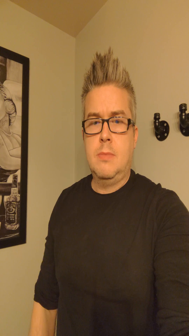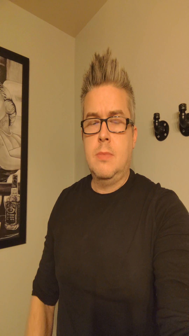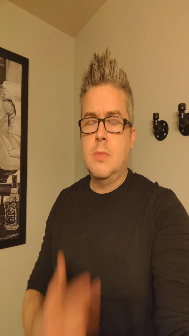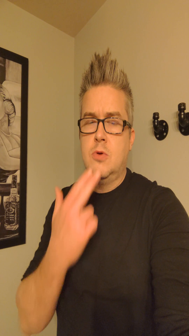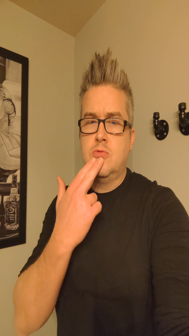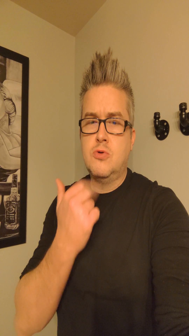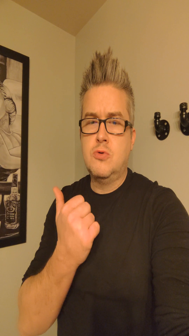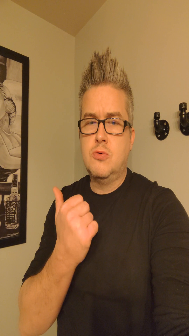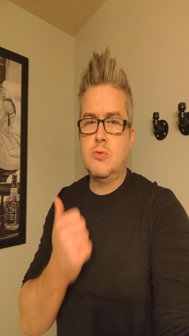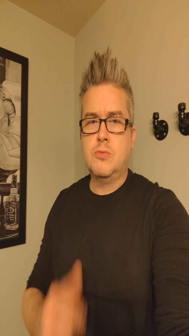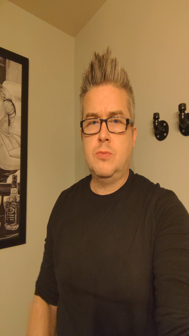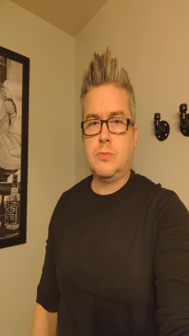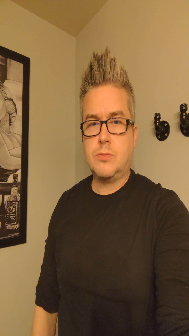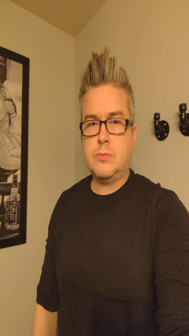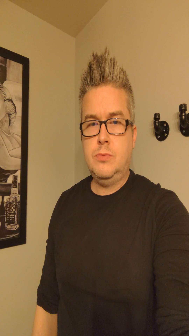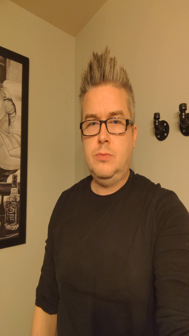cute